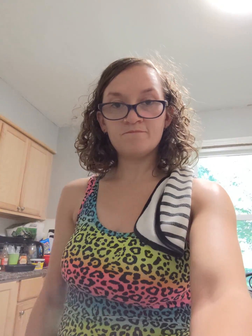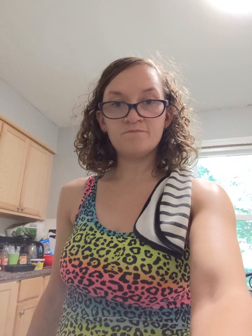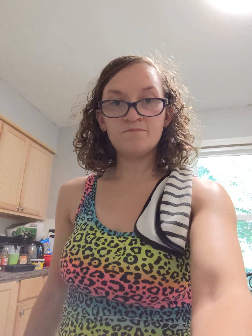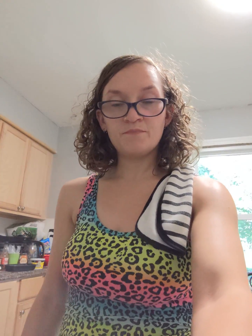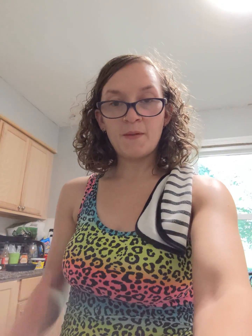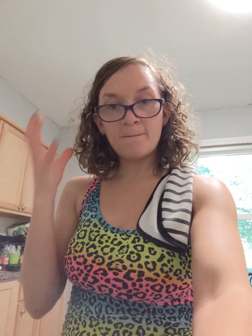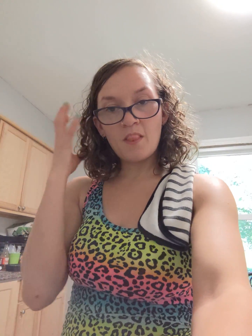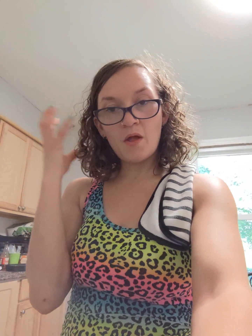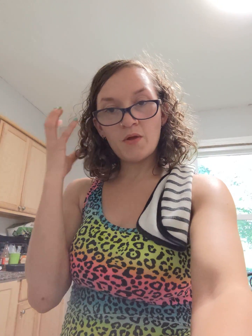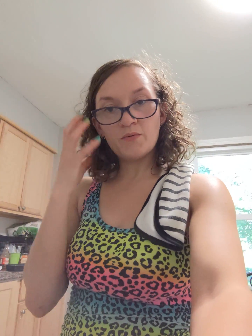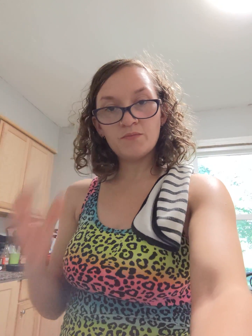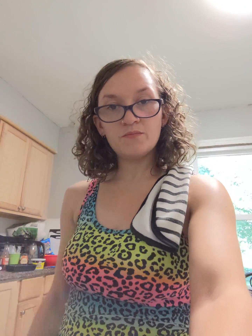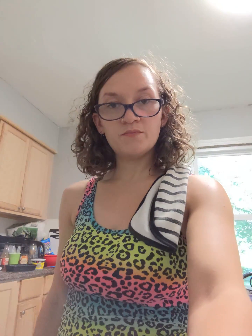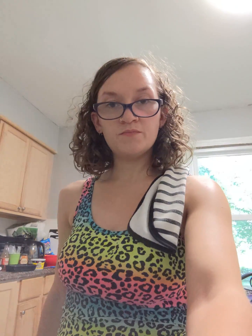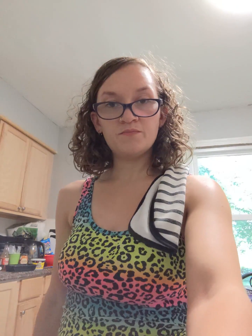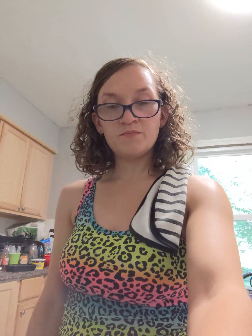pillow